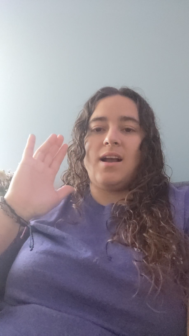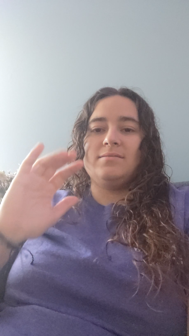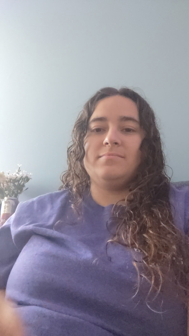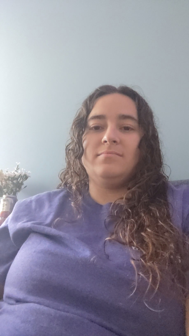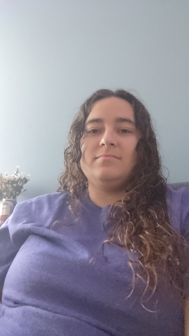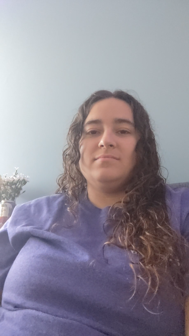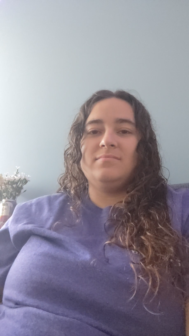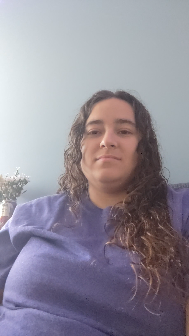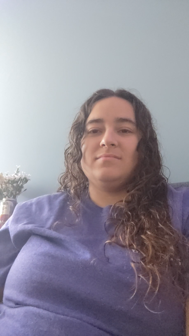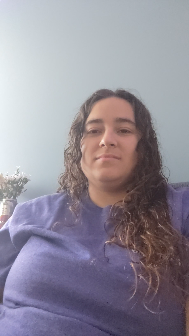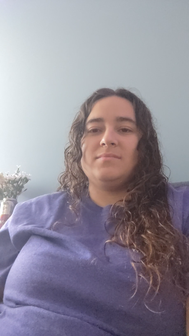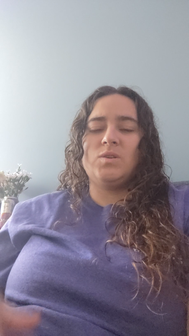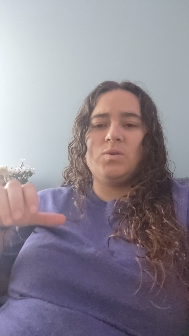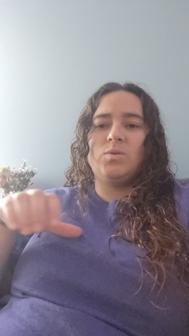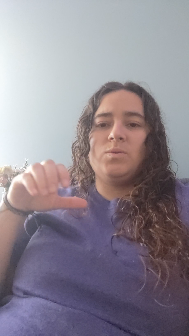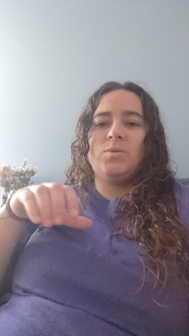does